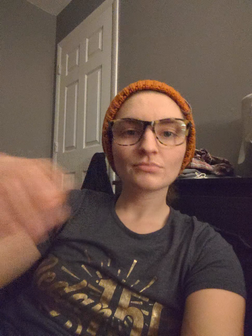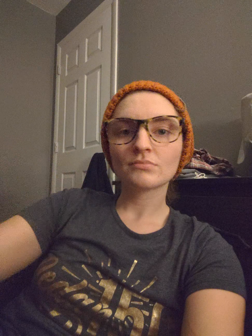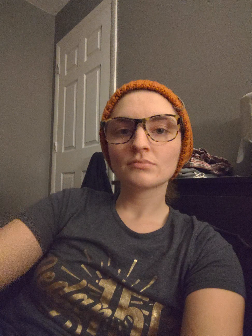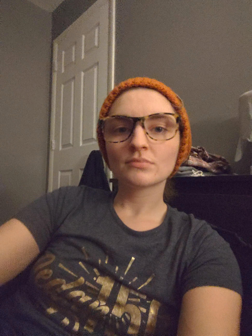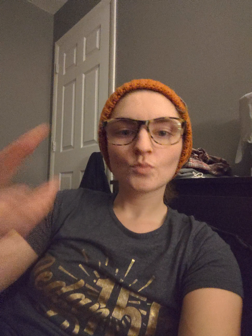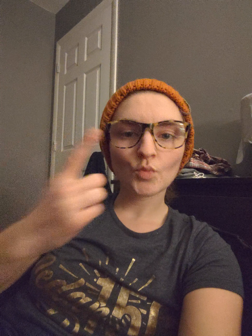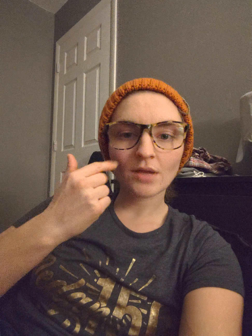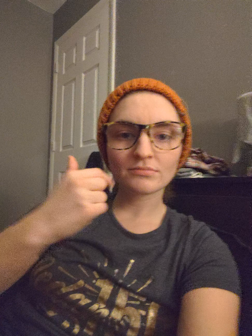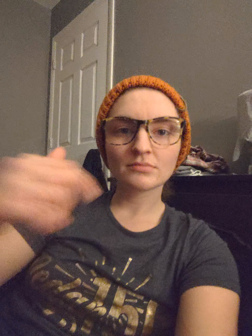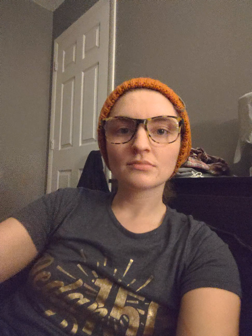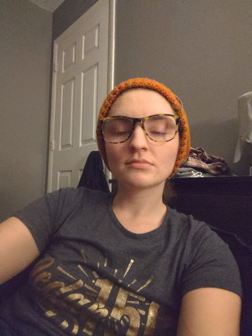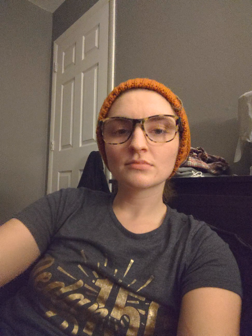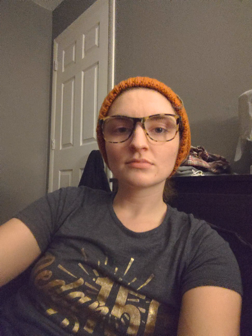cry